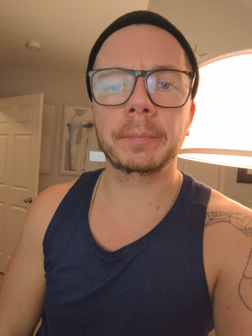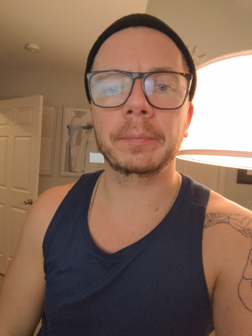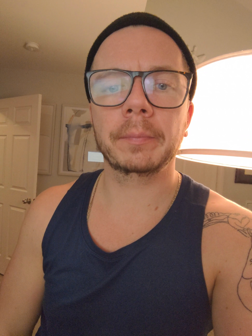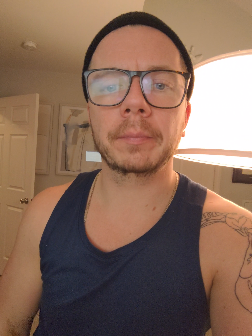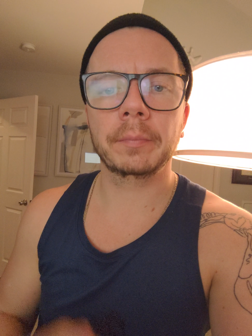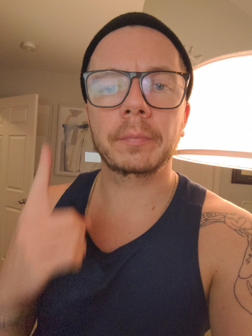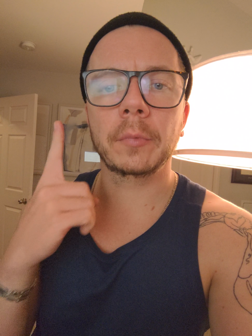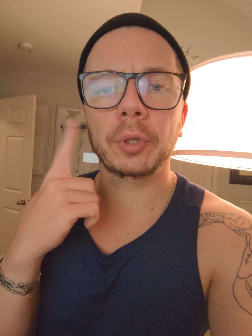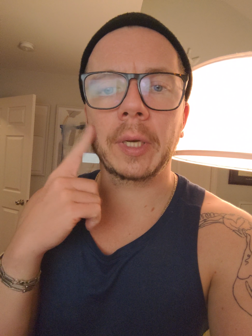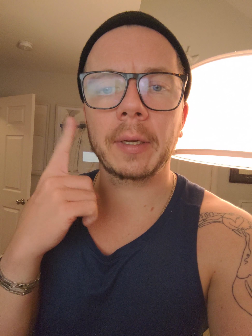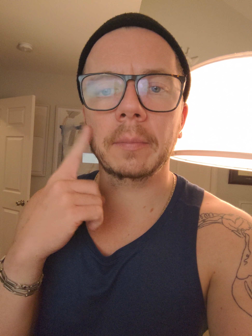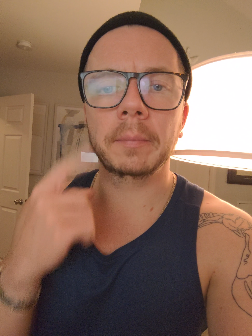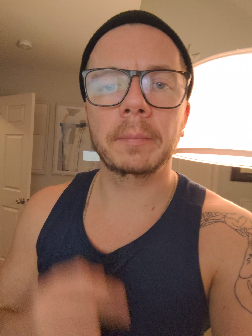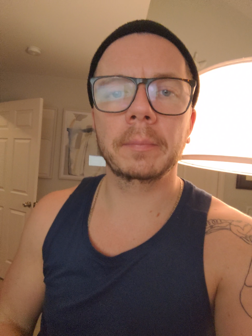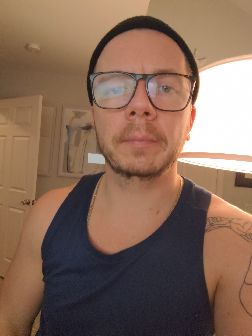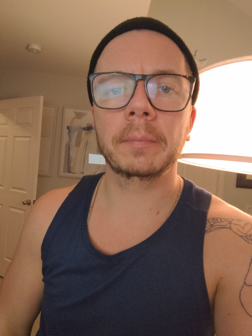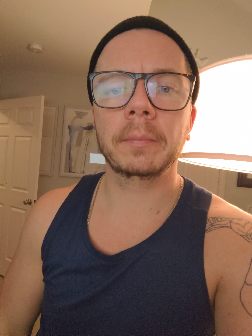cheek